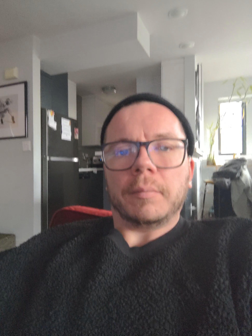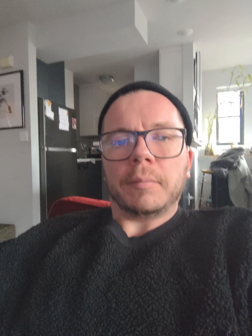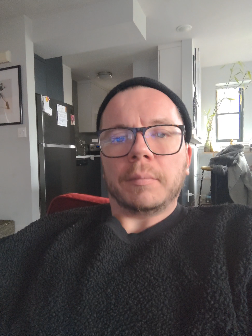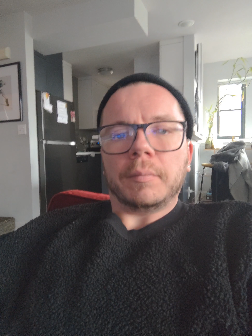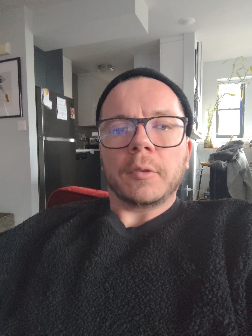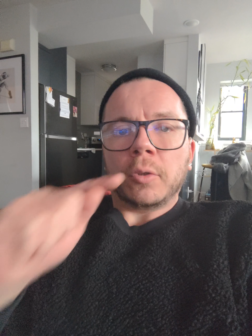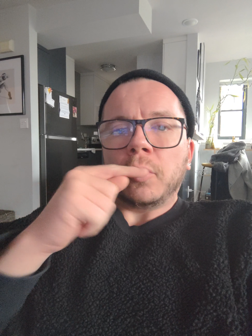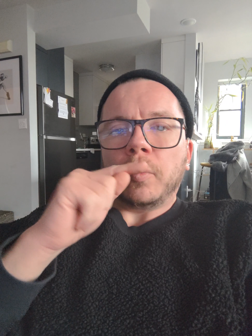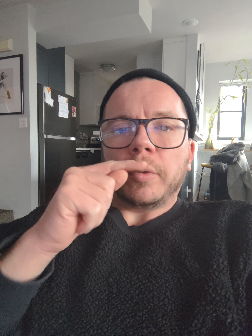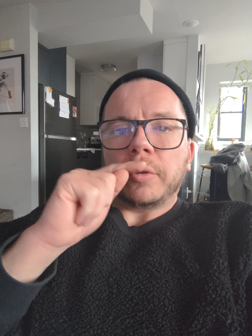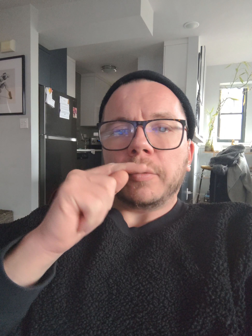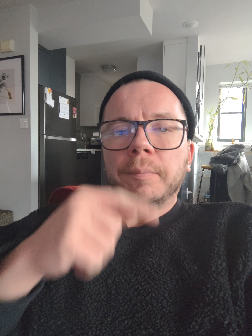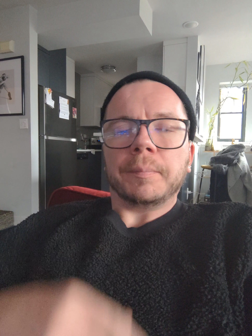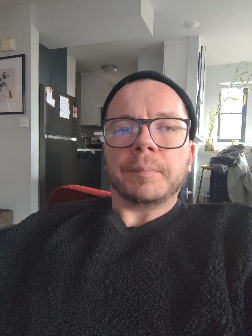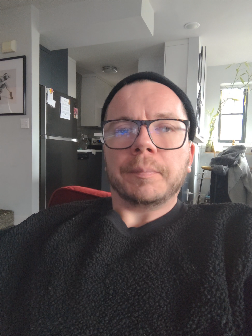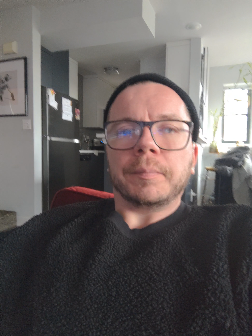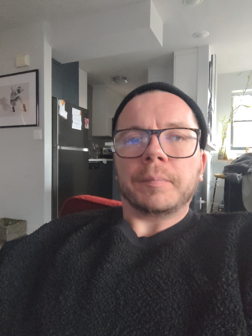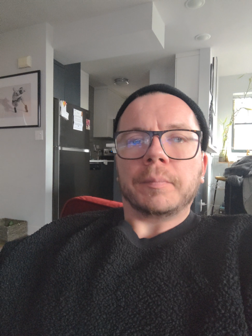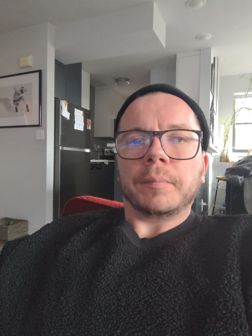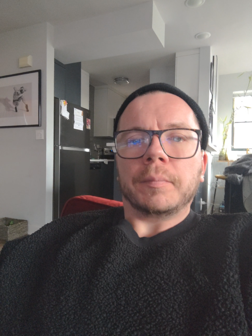toothbrush